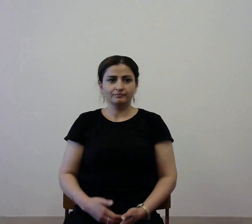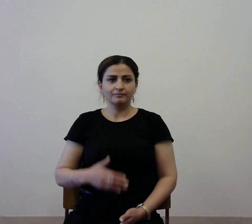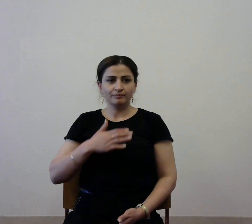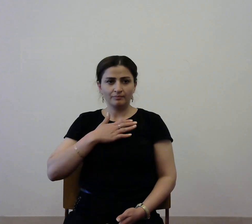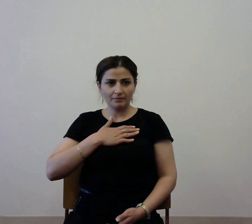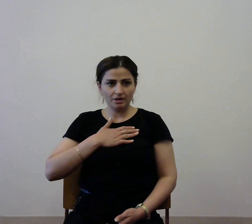mən